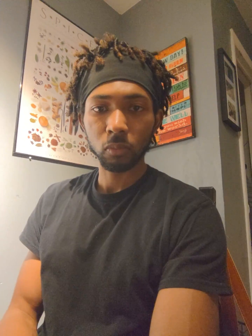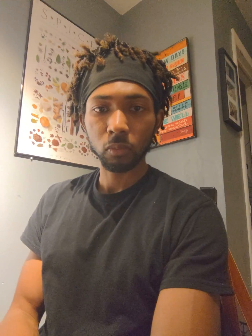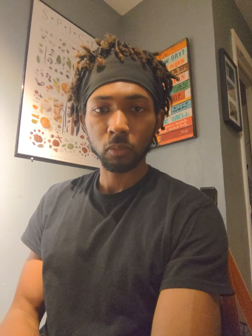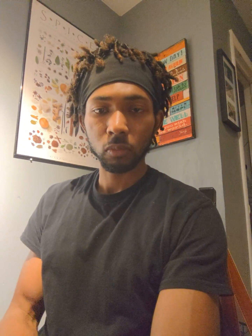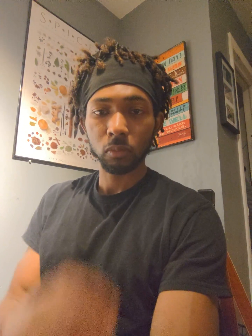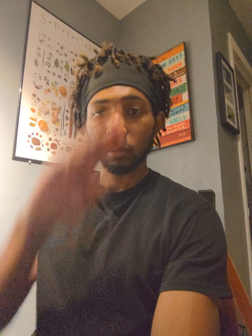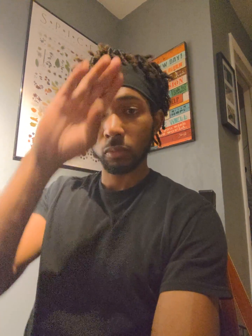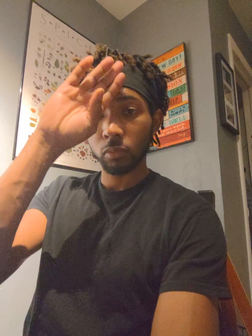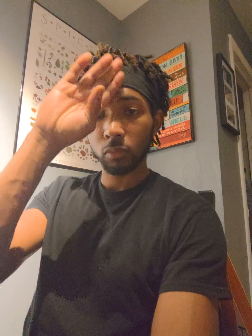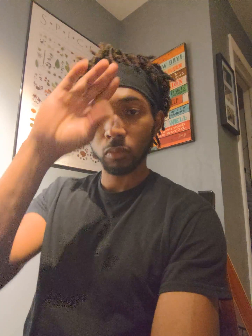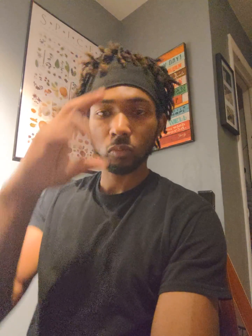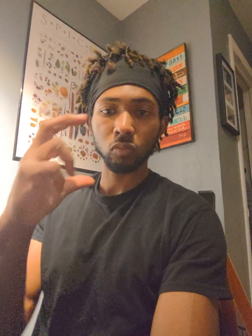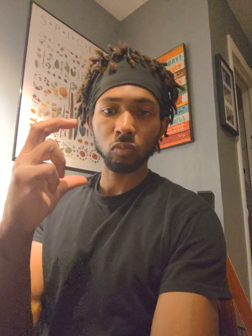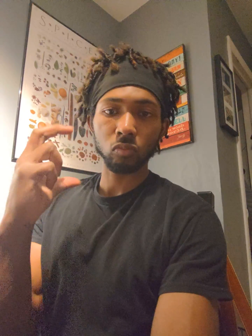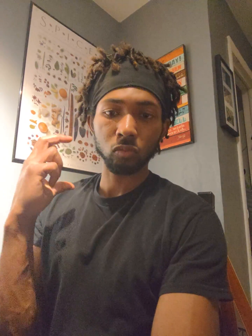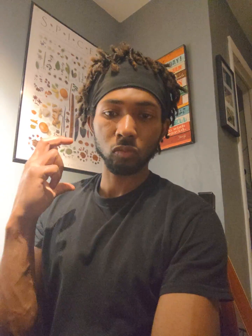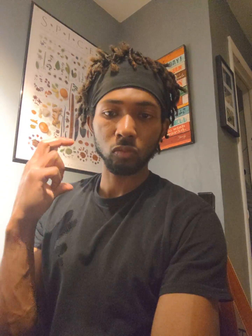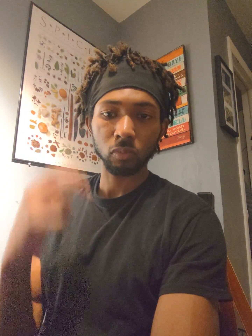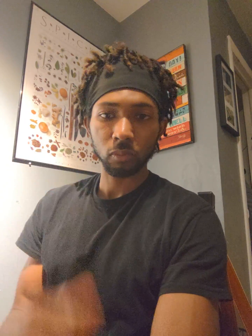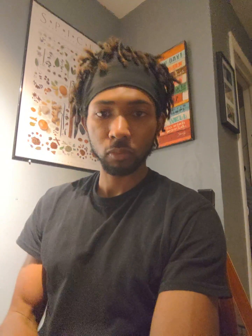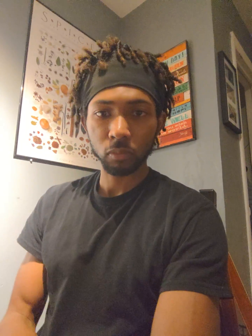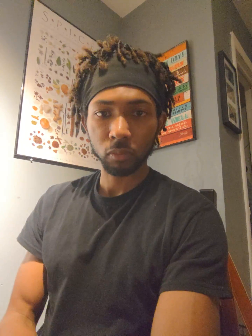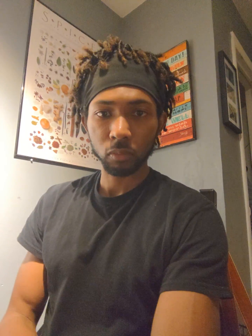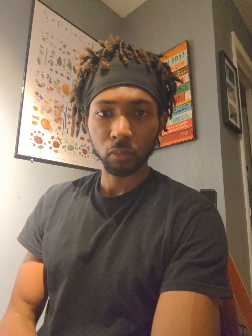fire truck